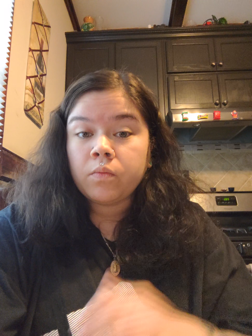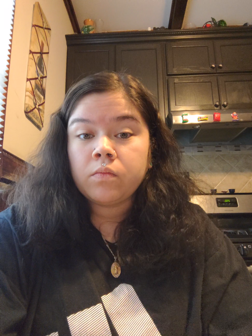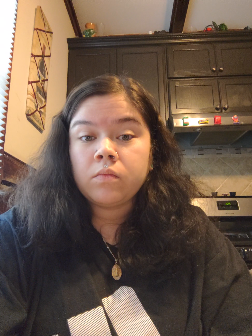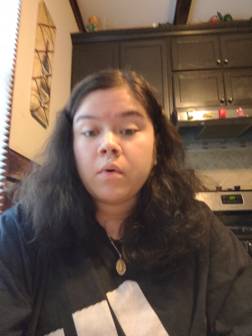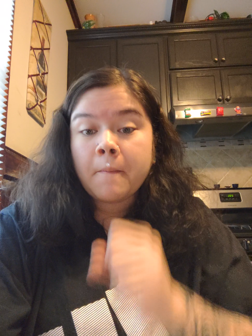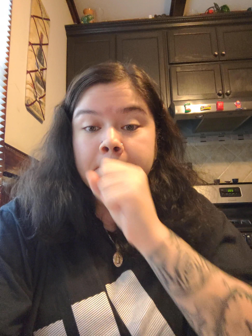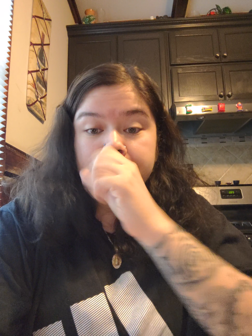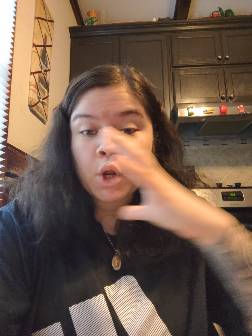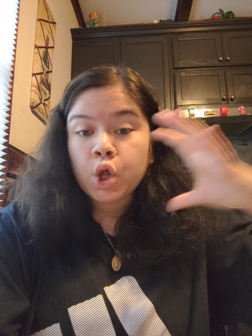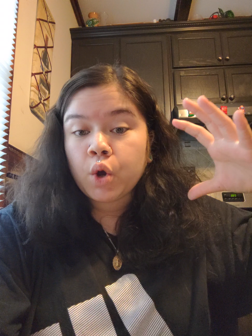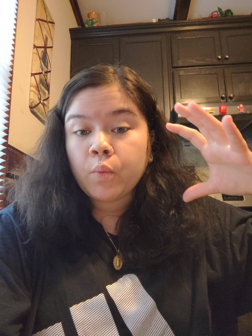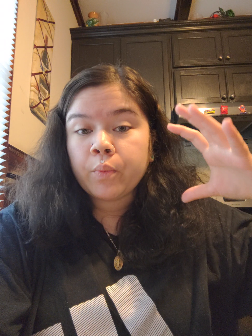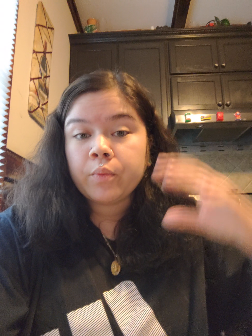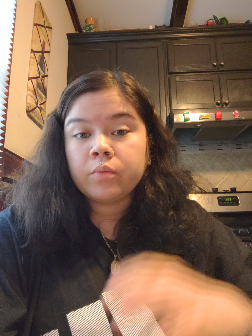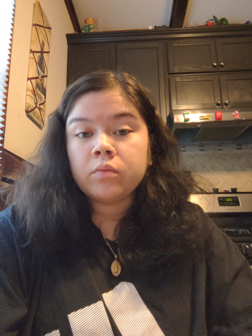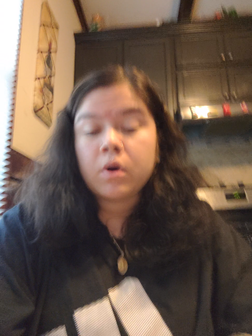balloon